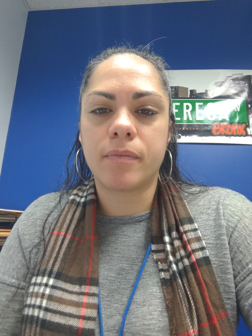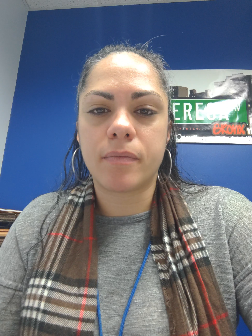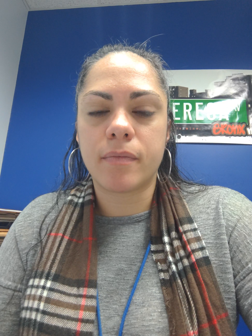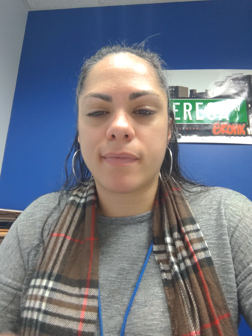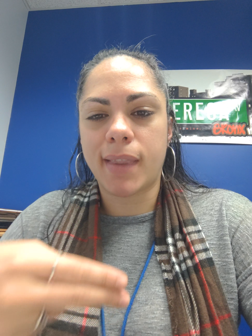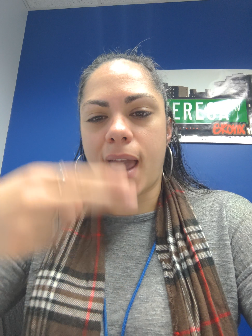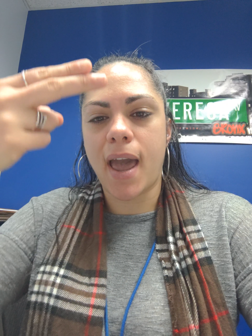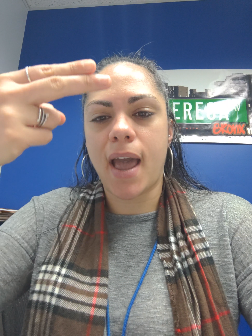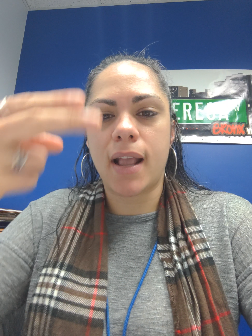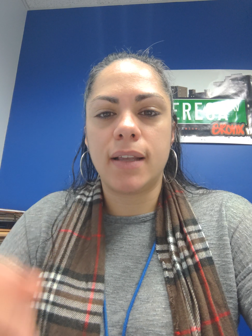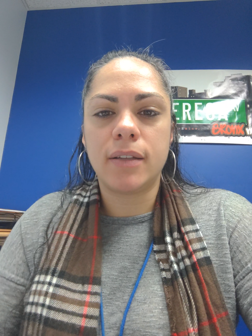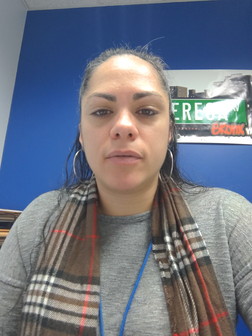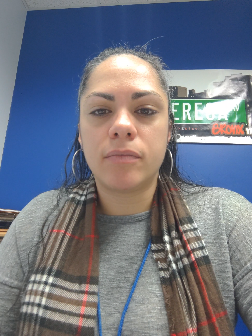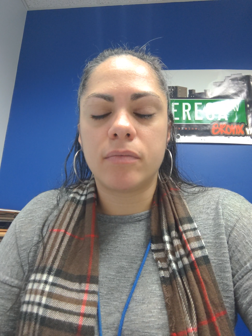high